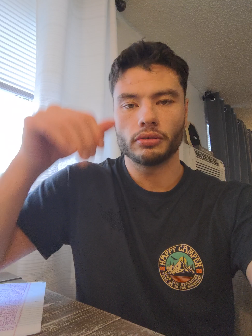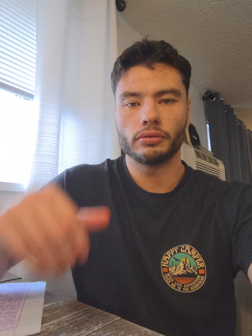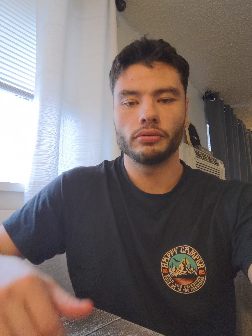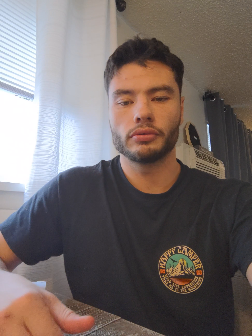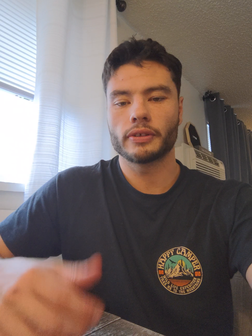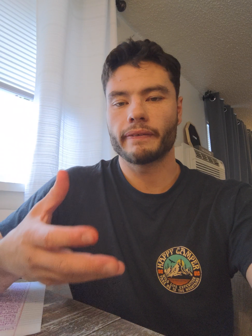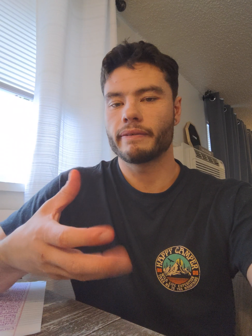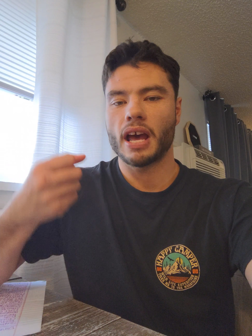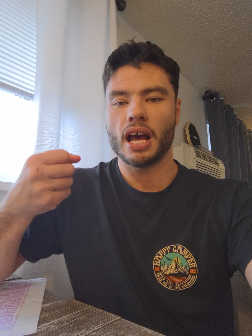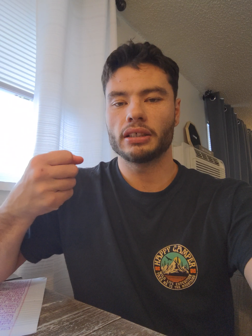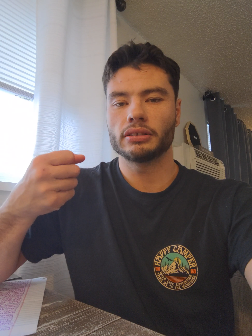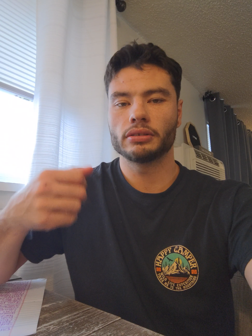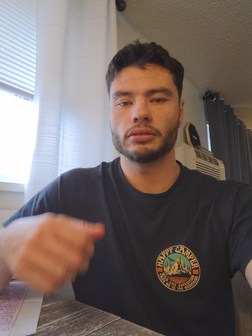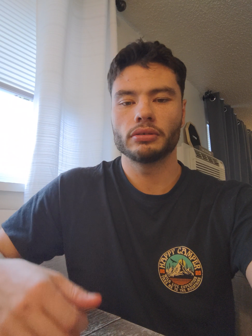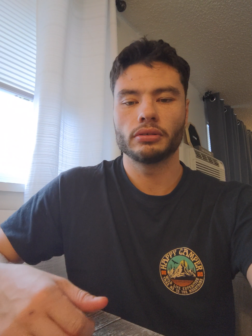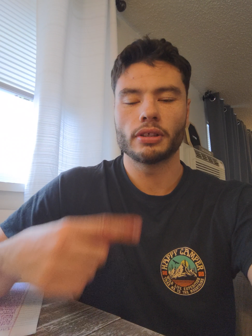fast